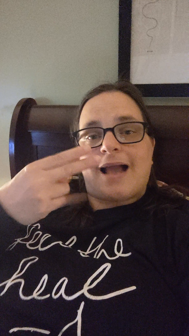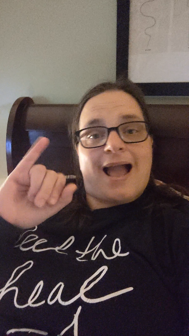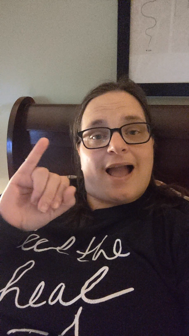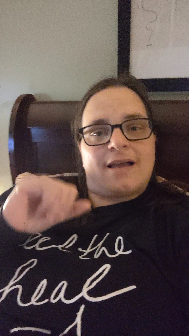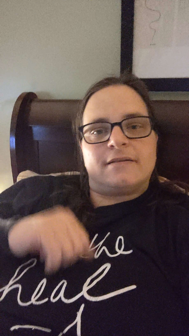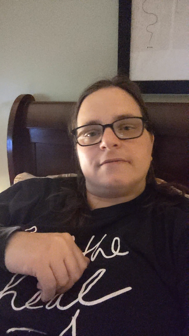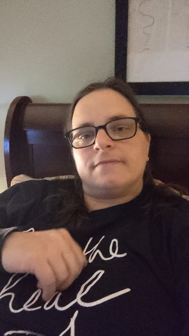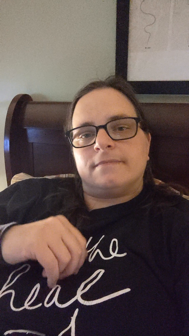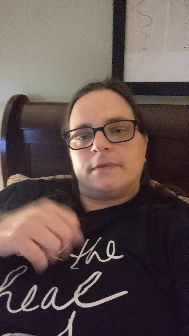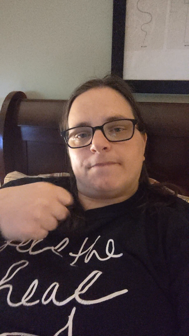motorcycle